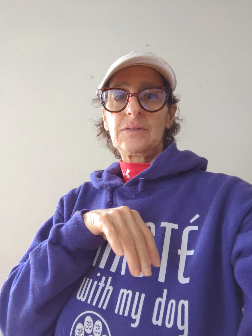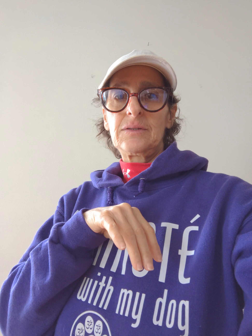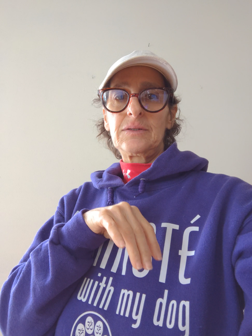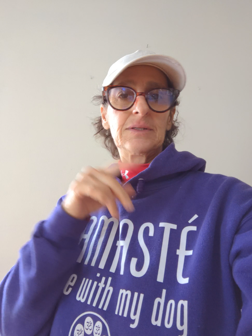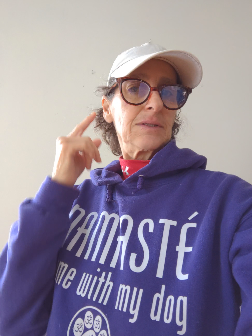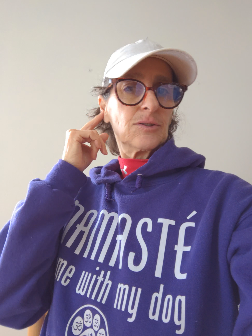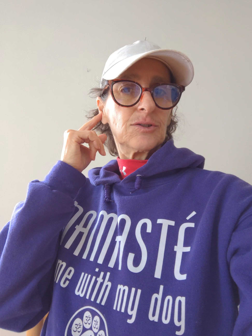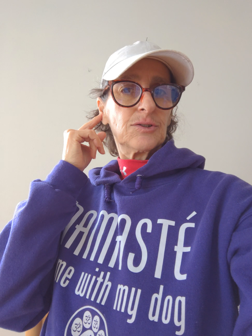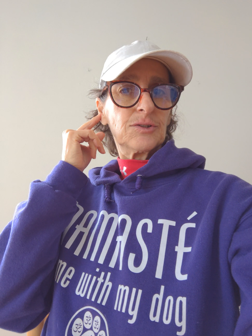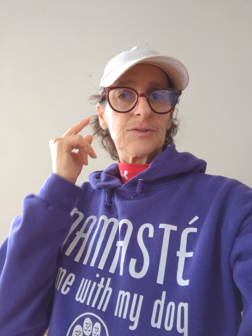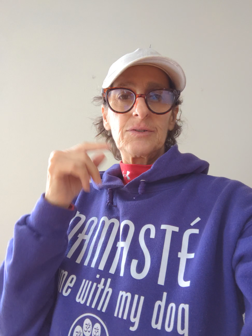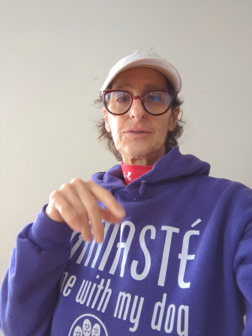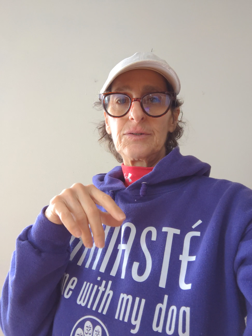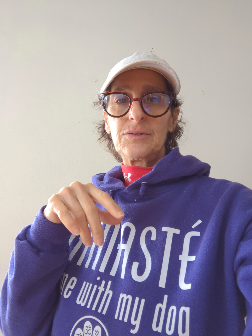ear